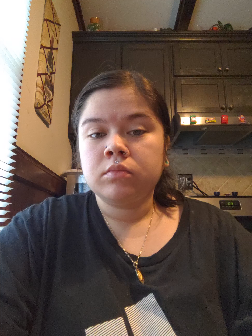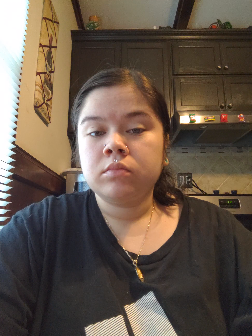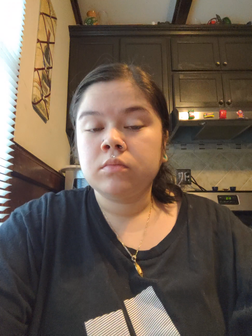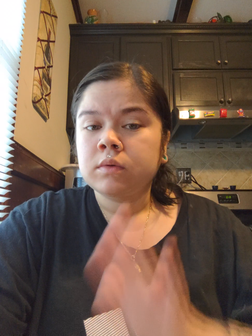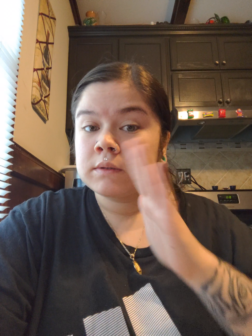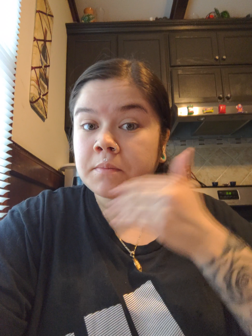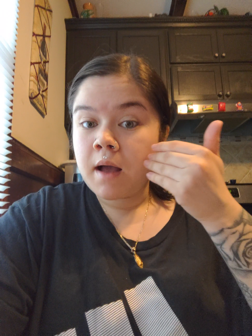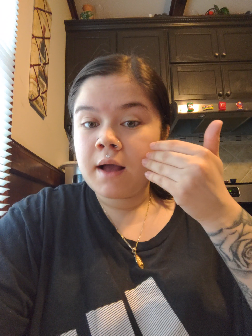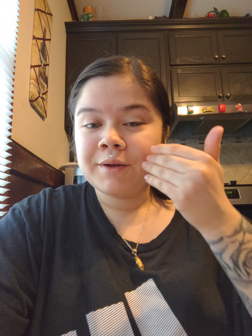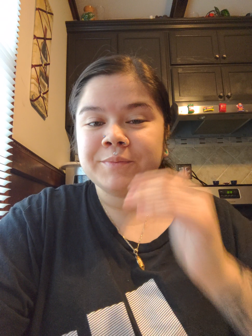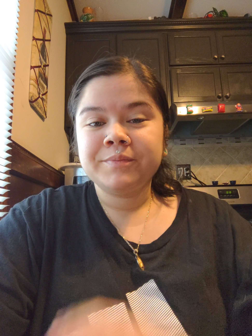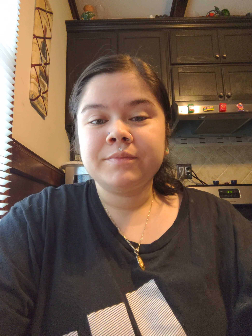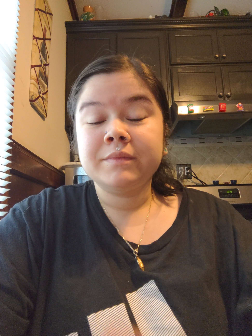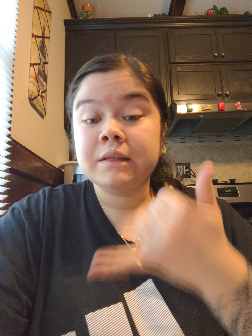smile